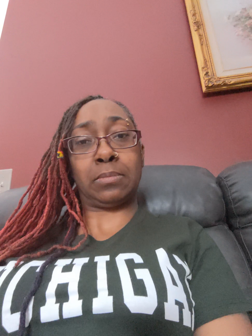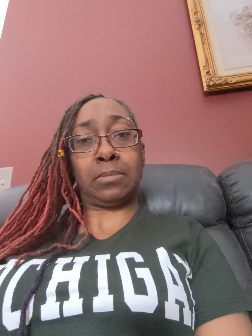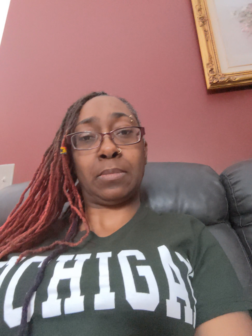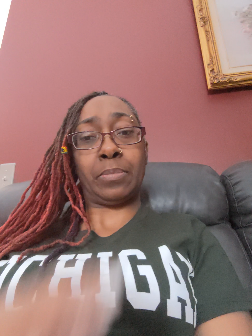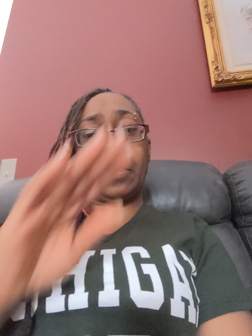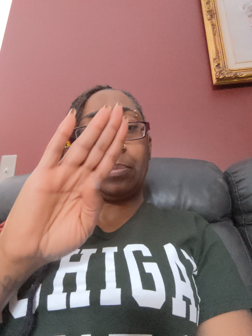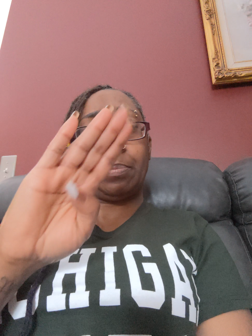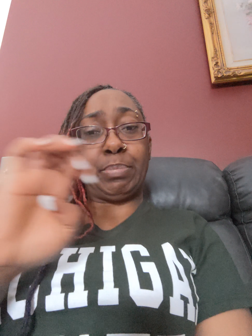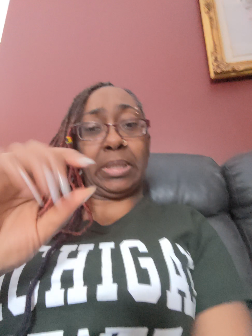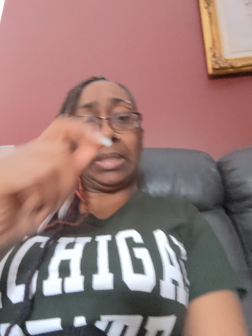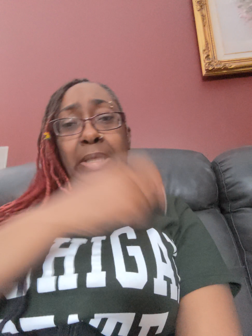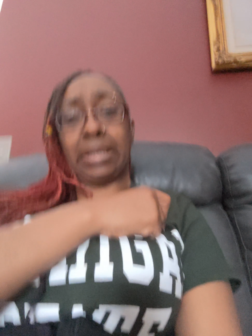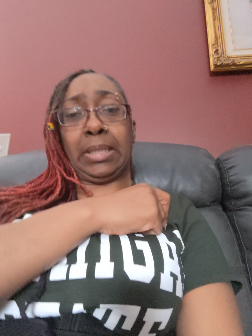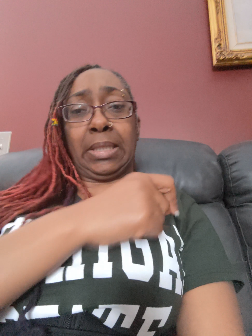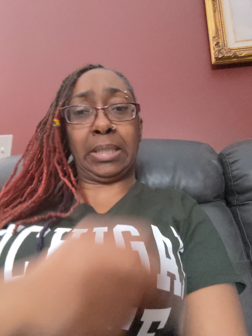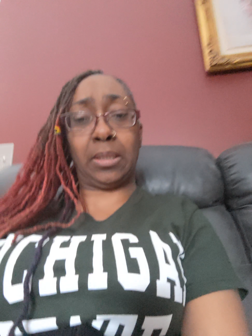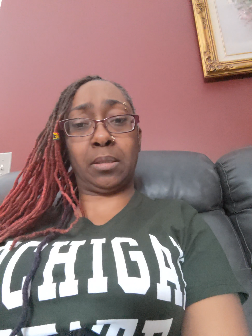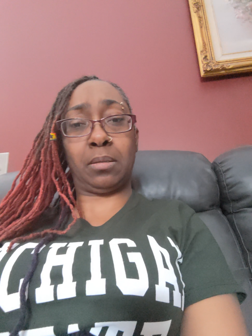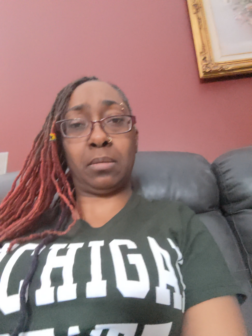bee